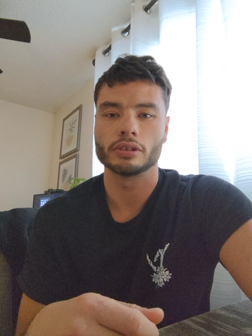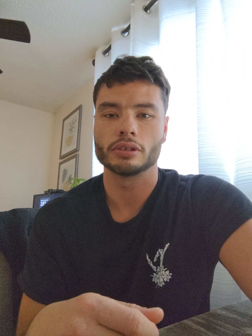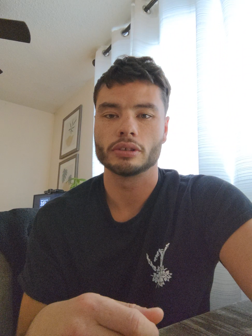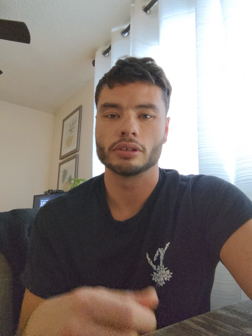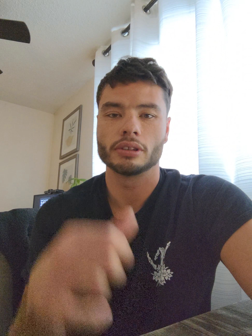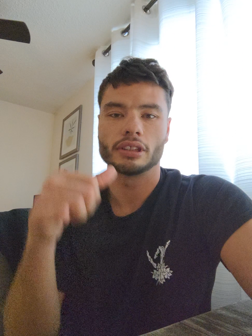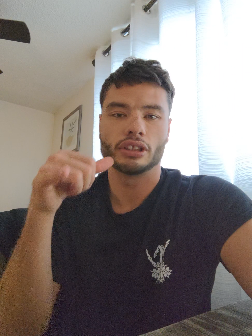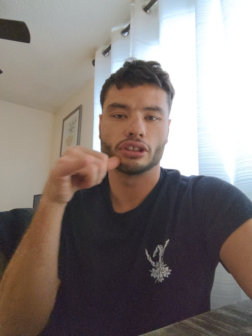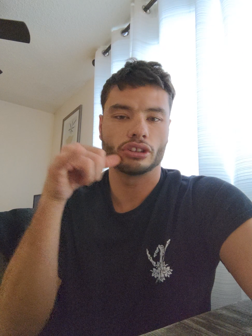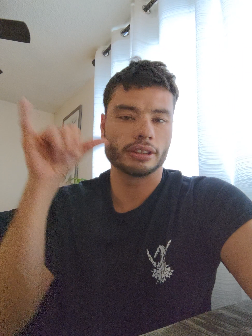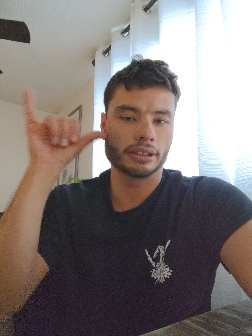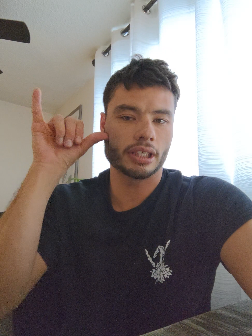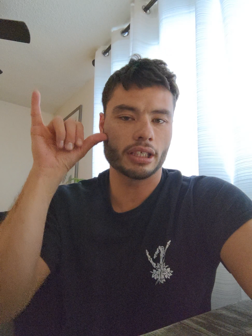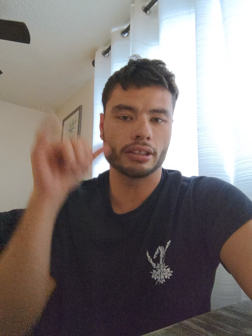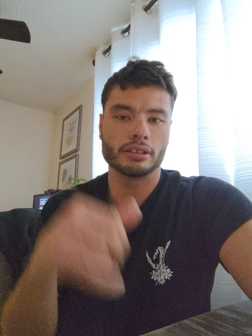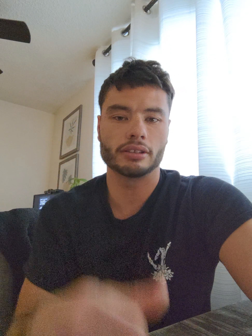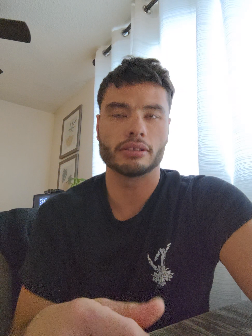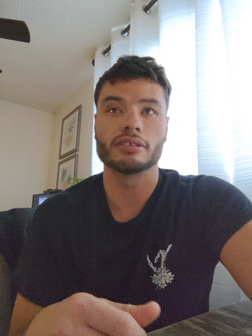yesterday